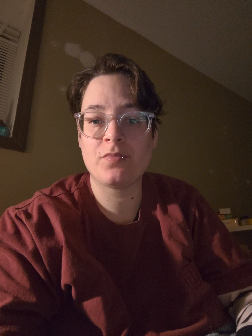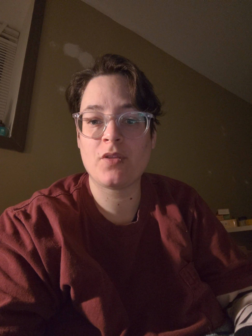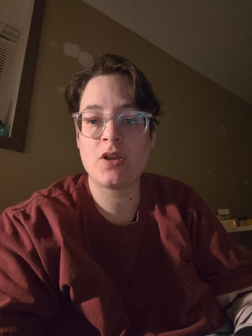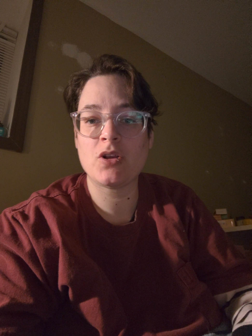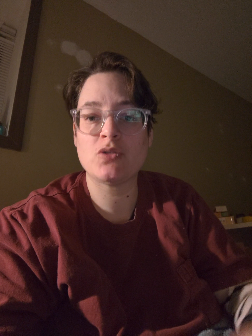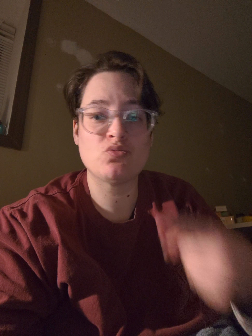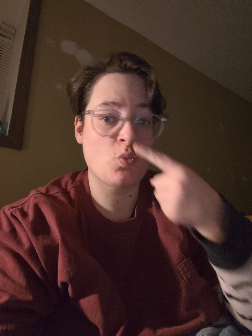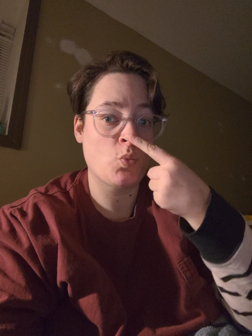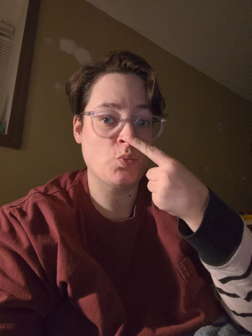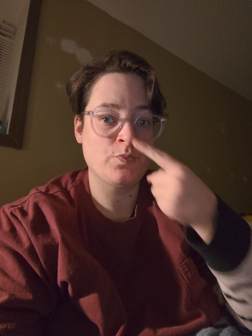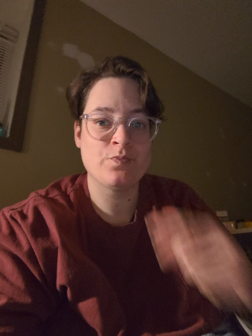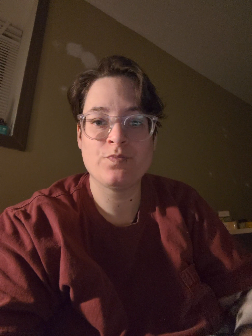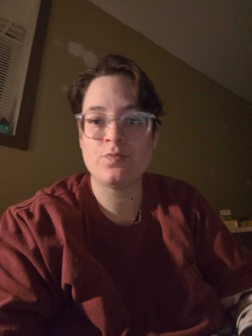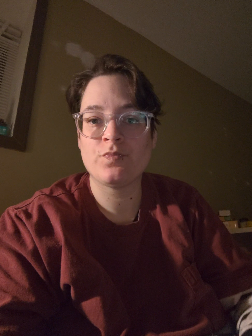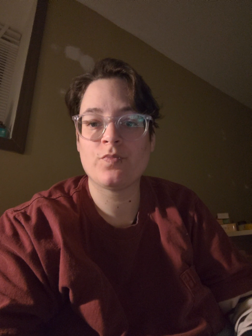nose